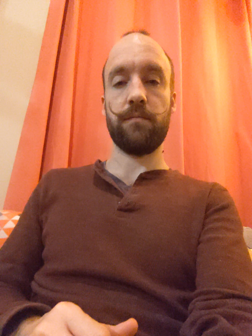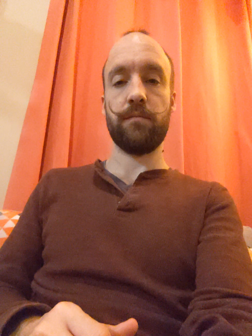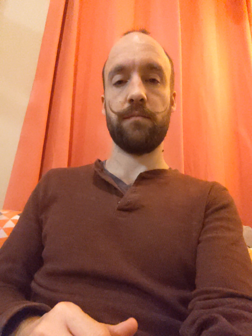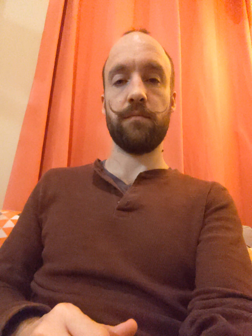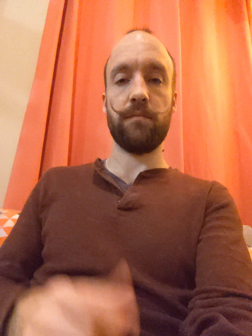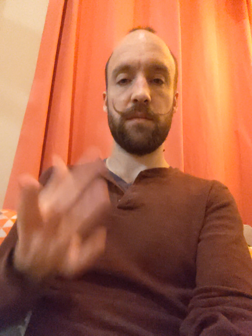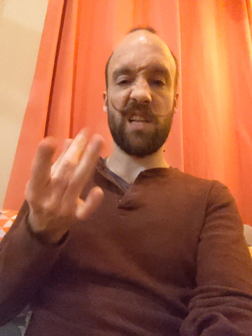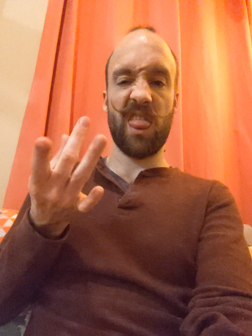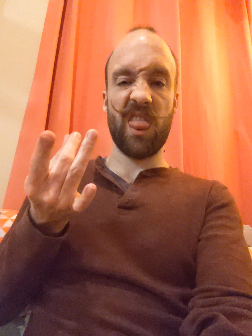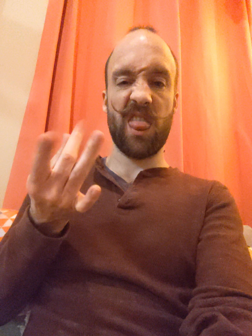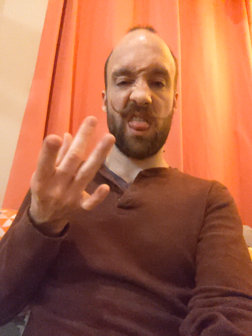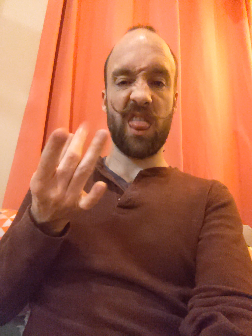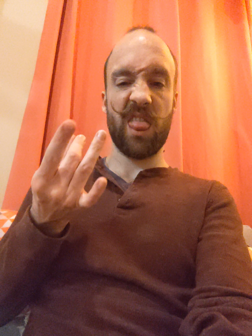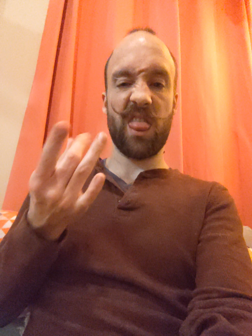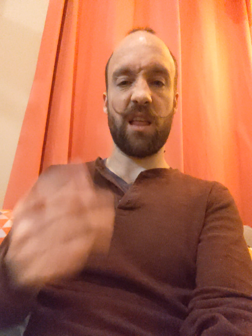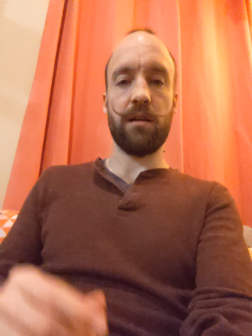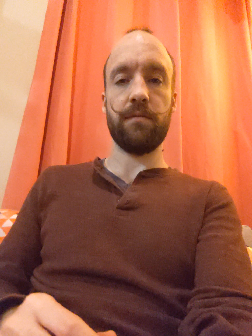sticky